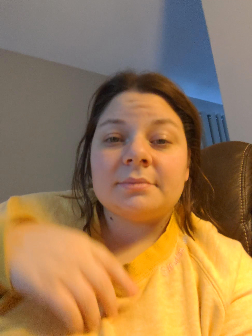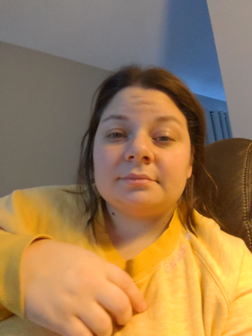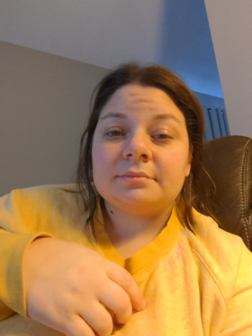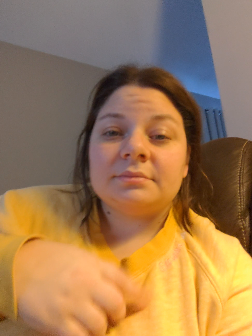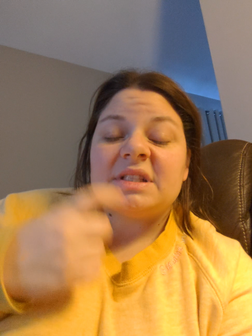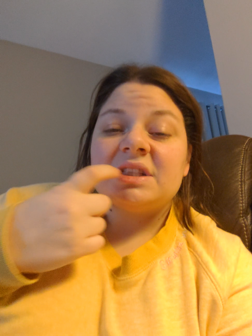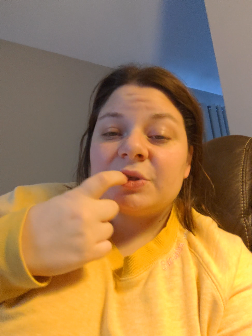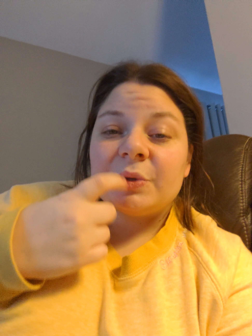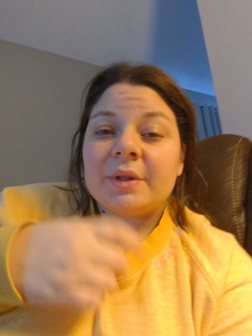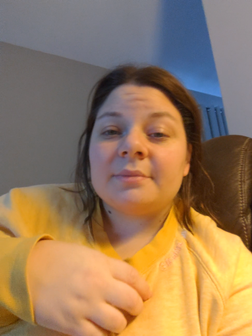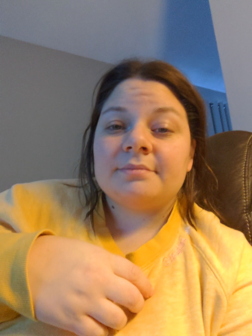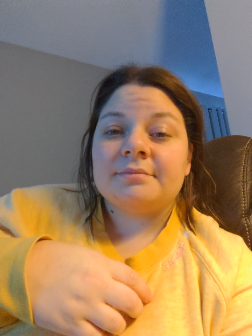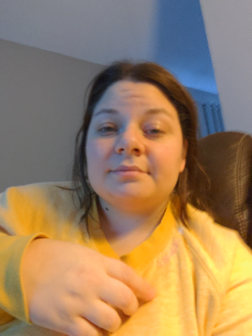tooth